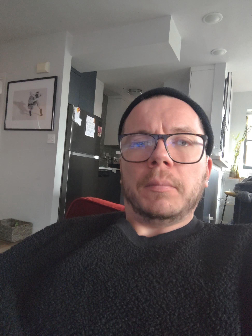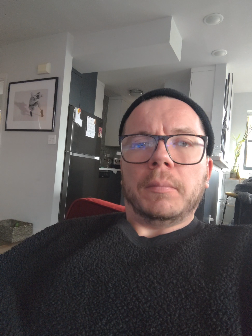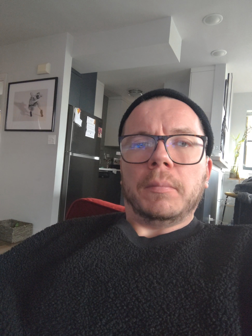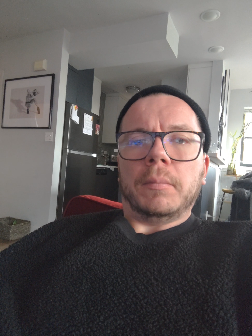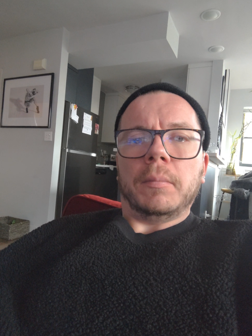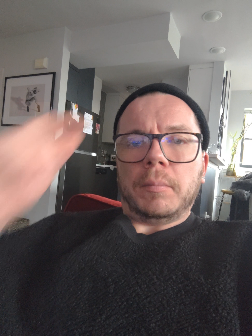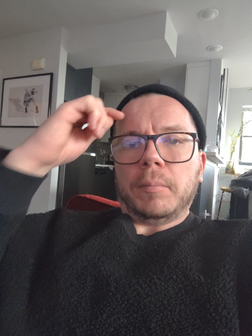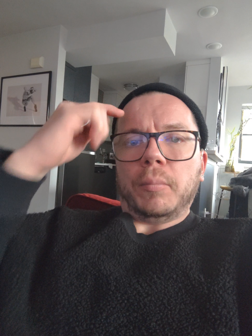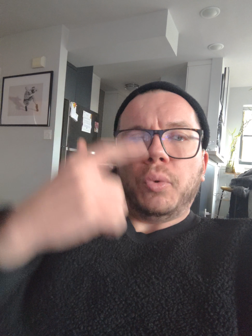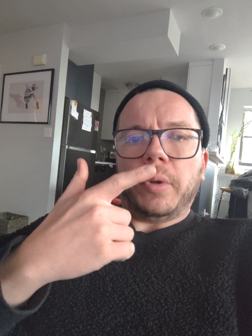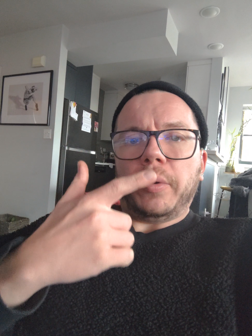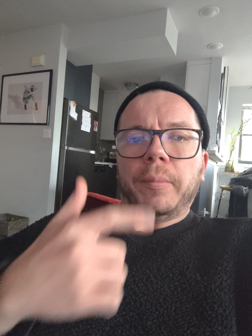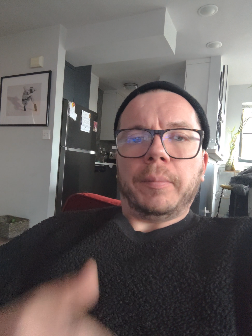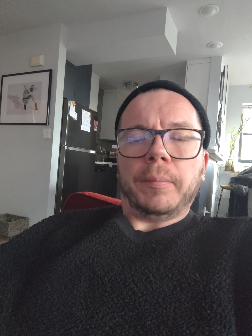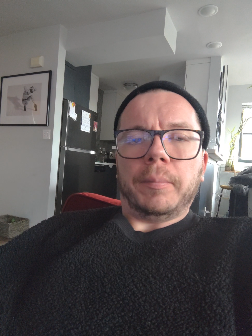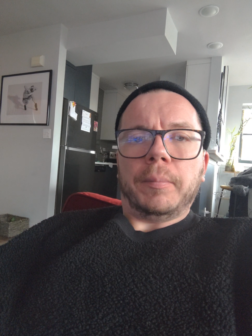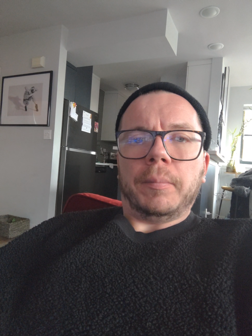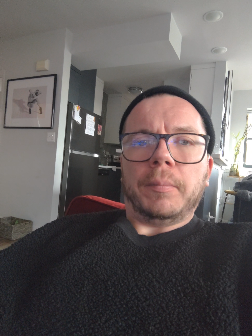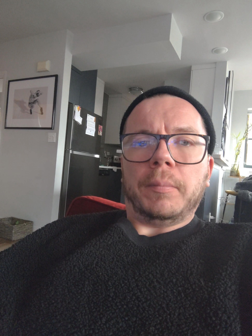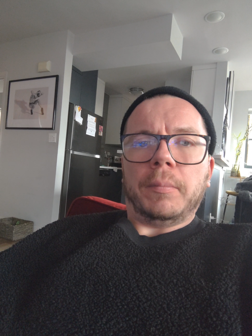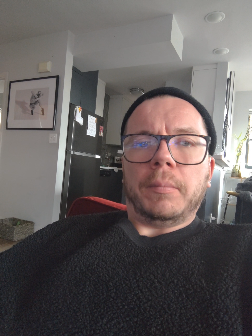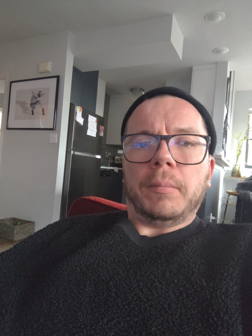brother